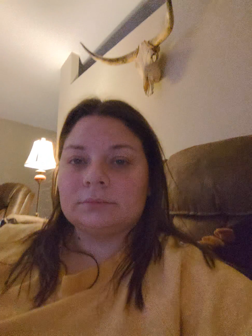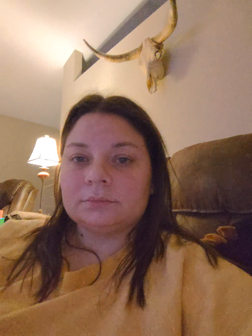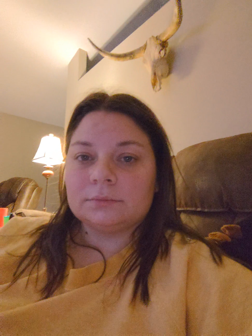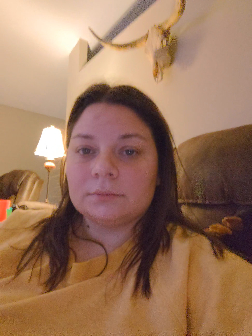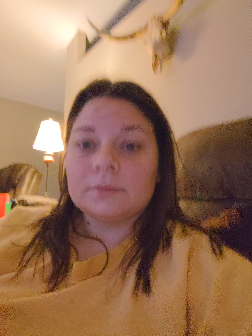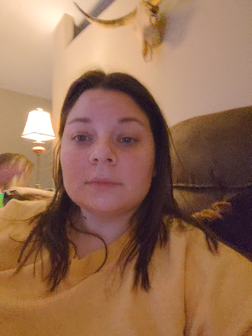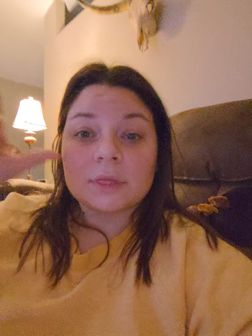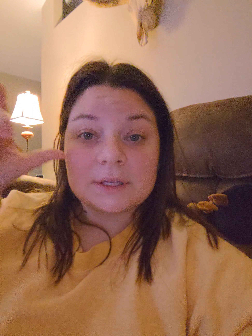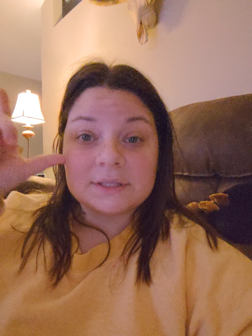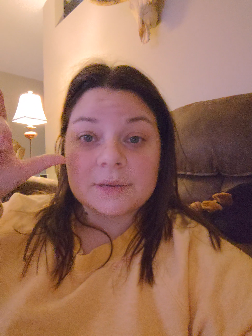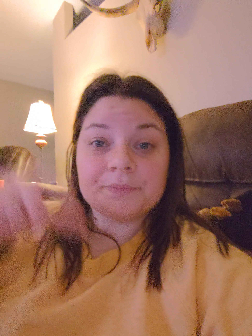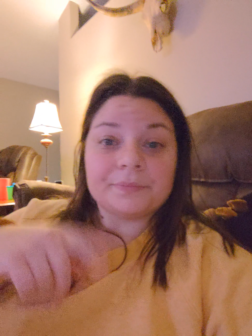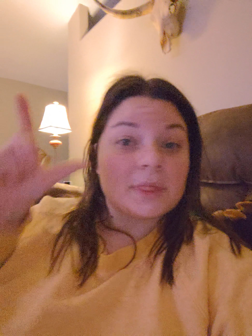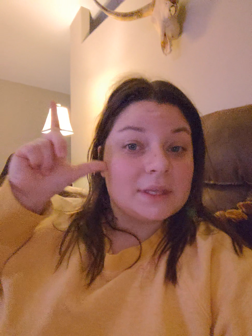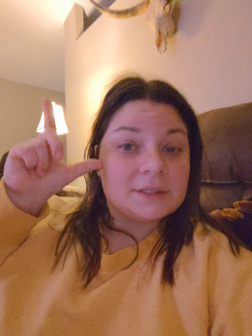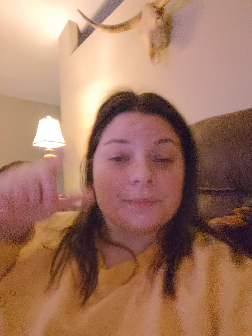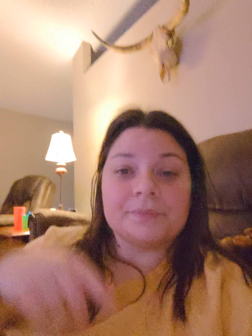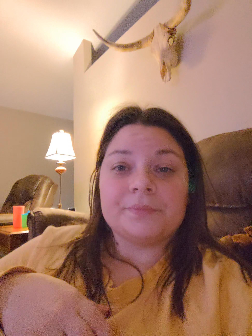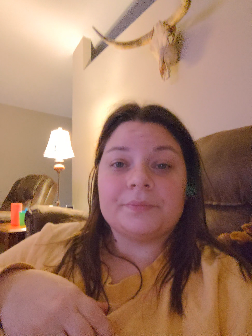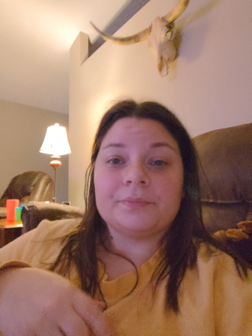listen